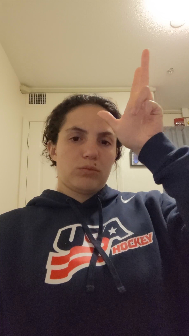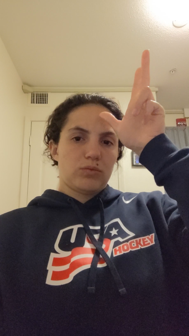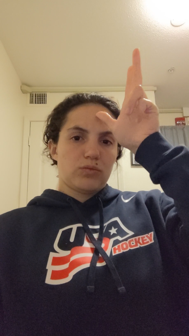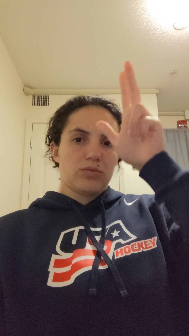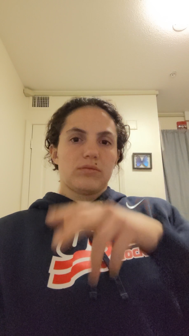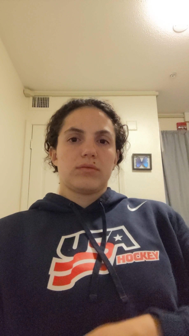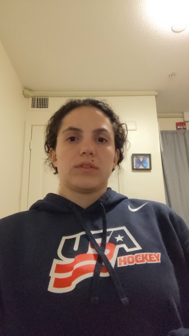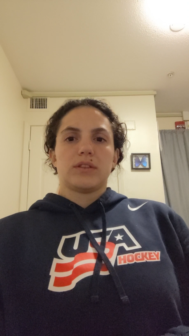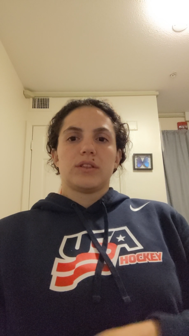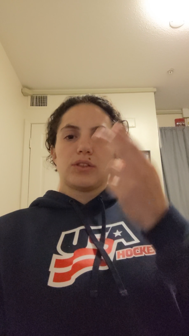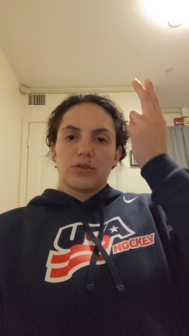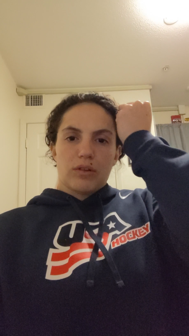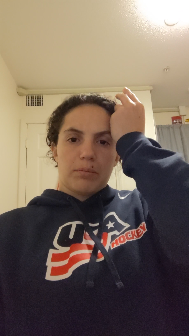rabbit